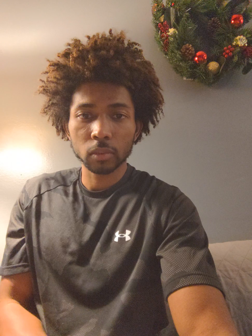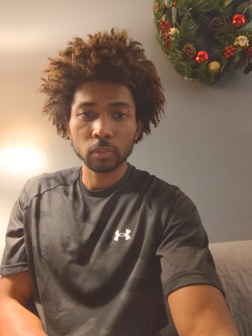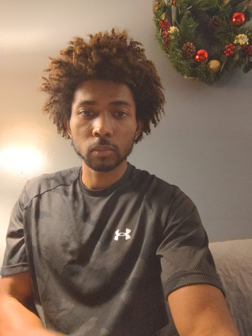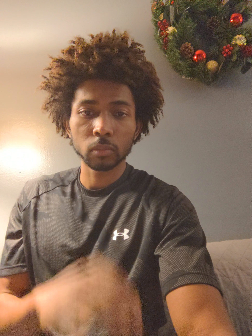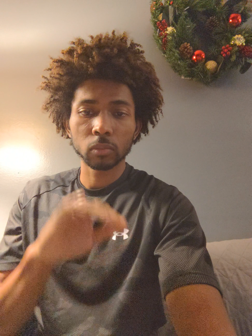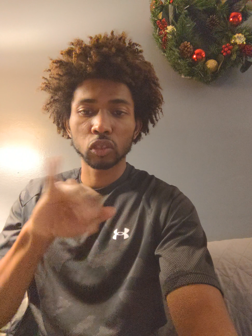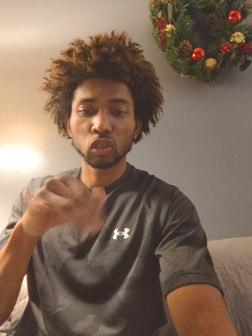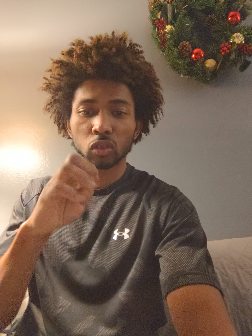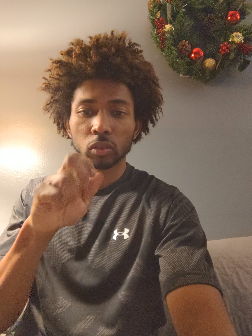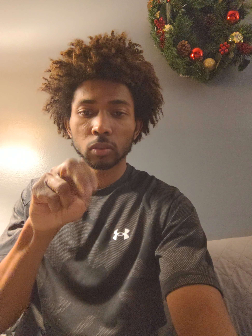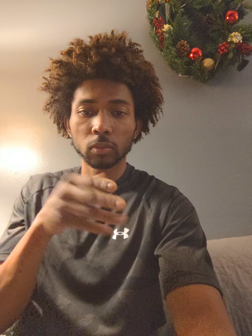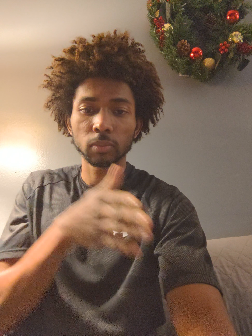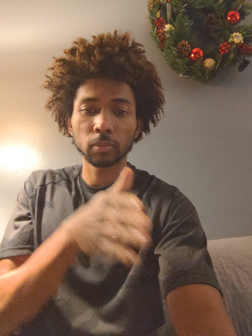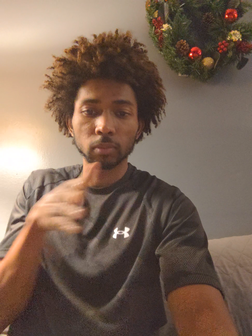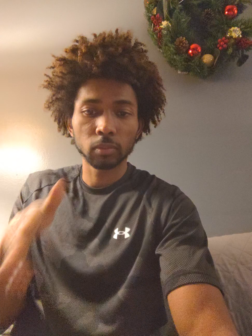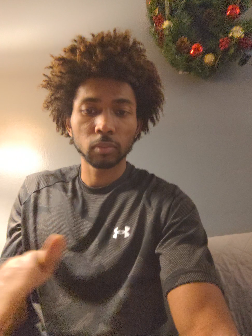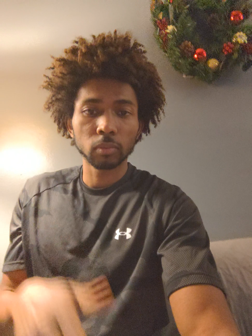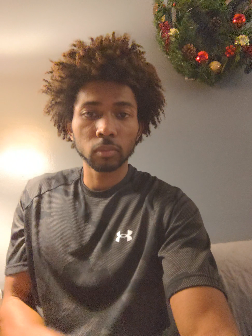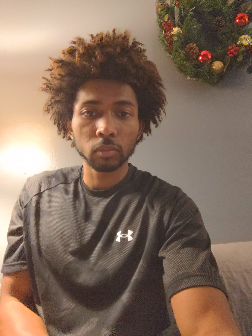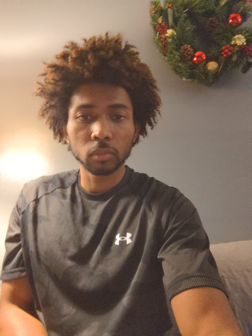jeans